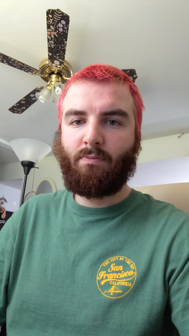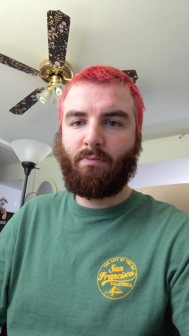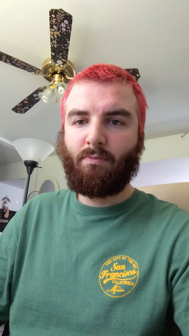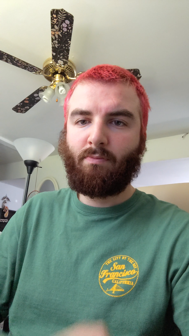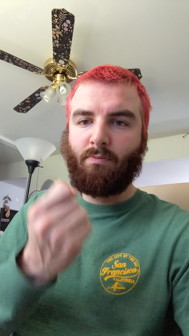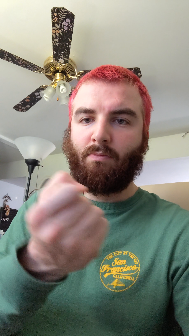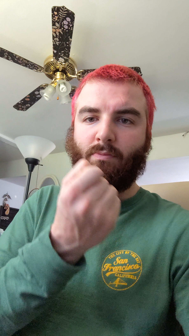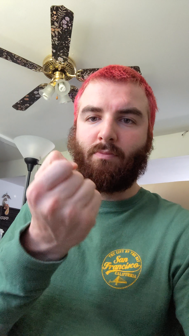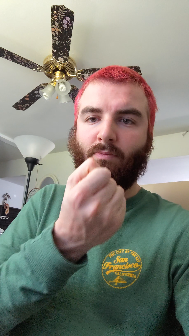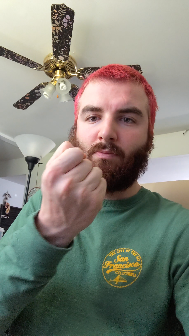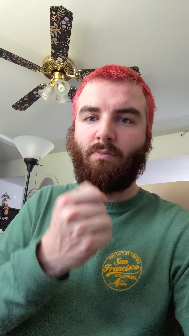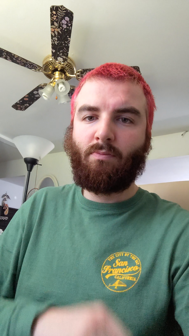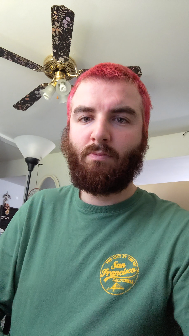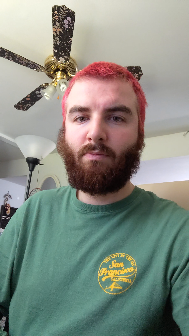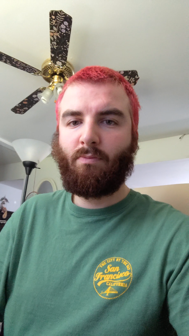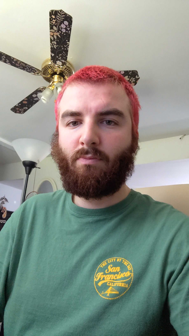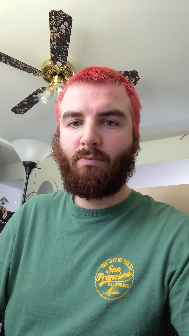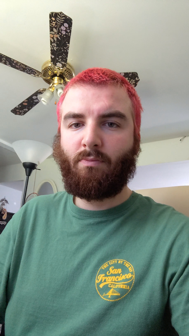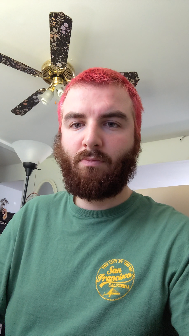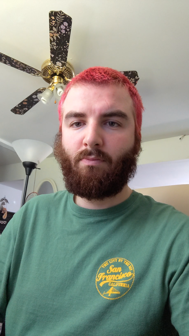hold